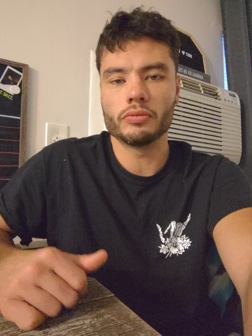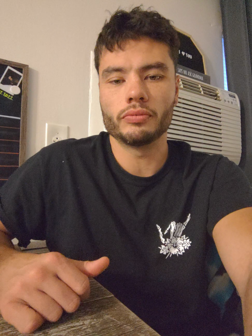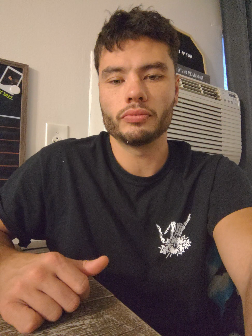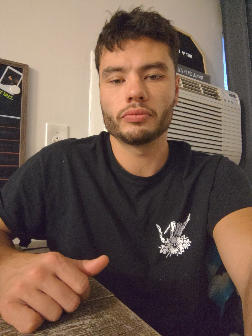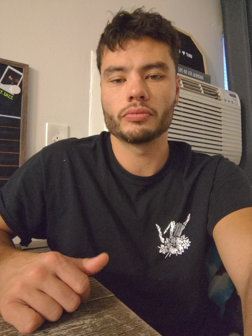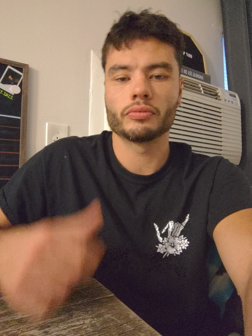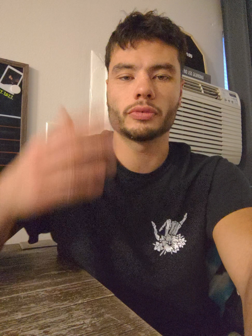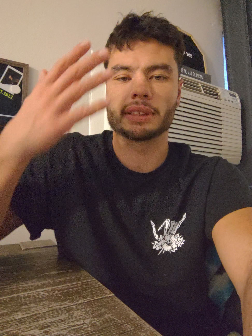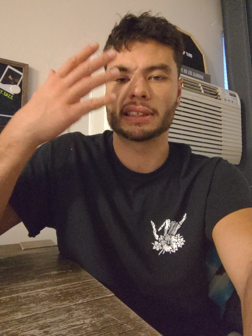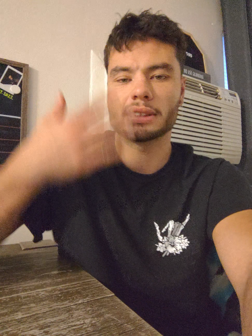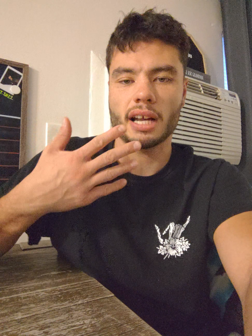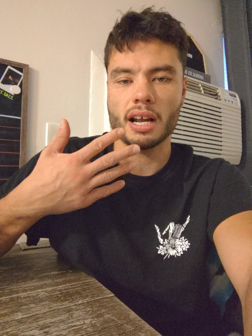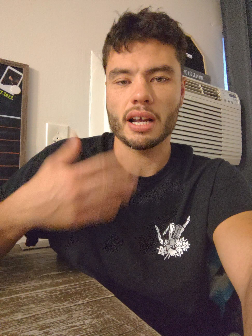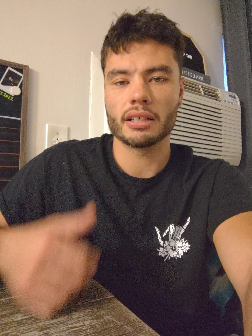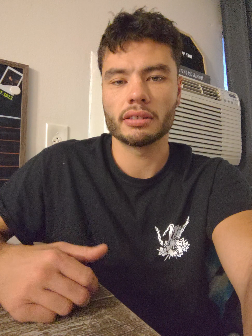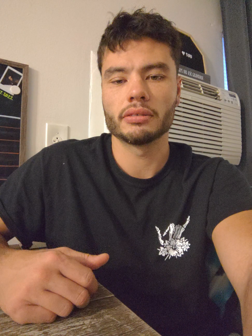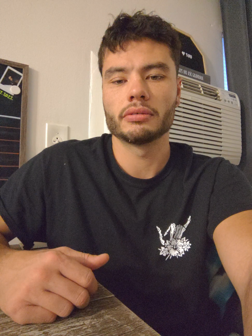sad